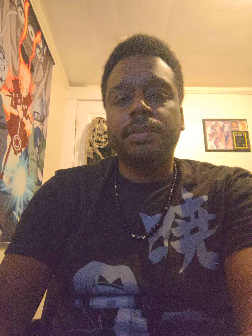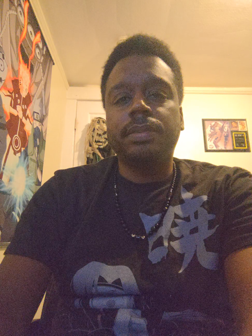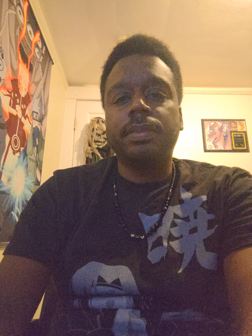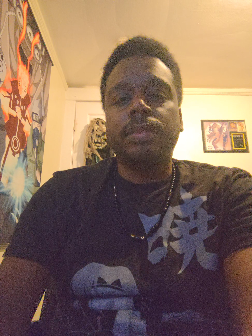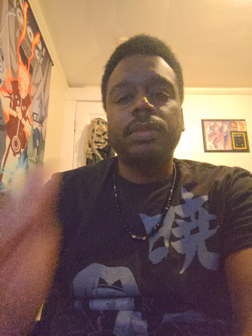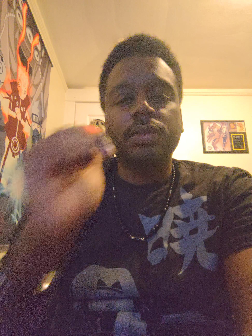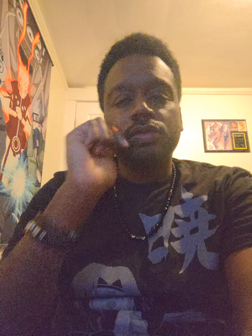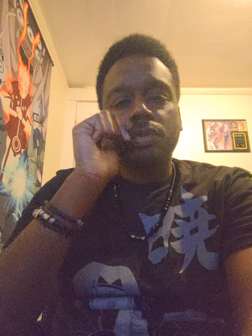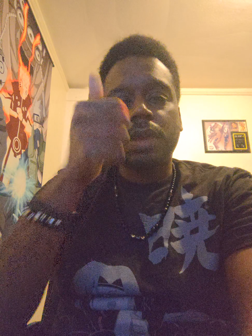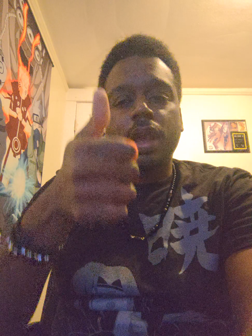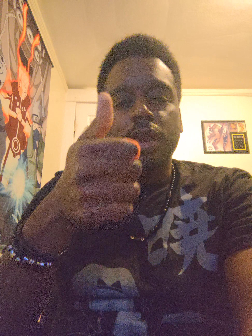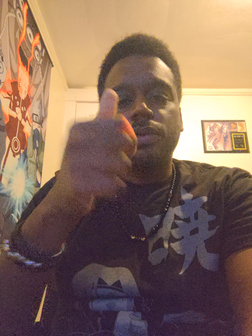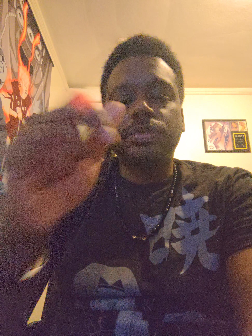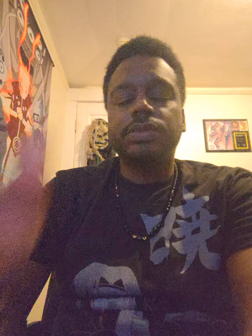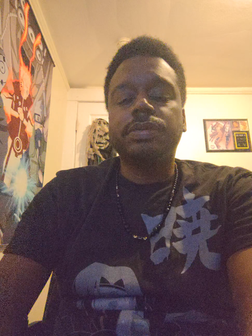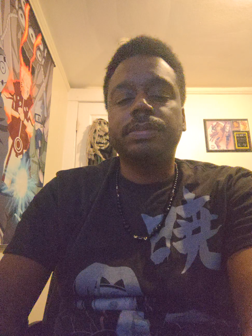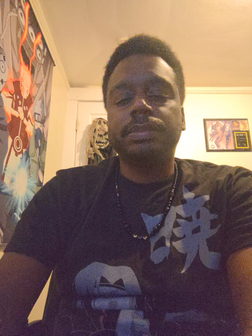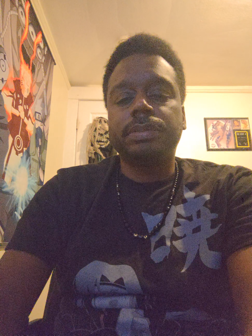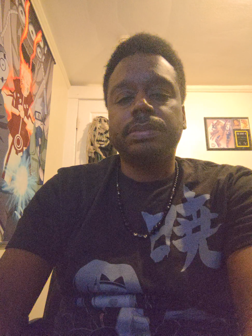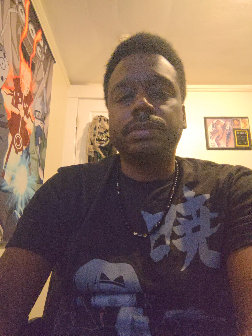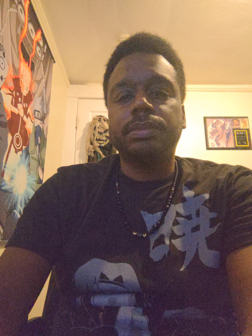tomorrow